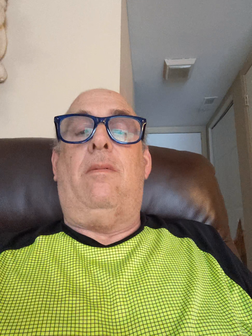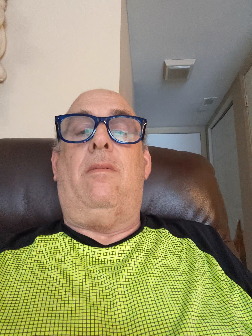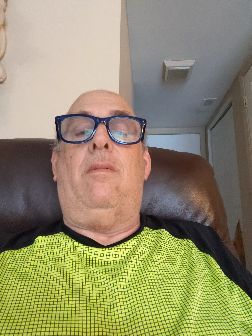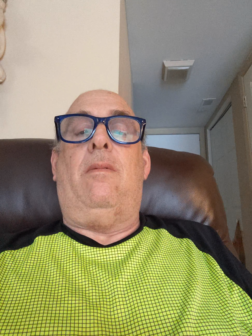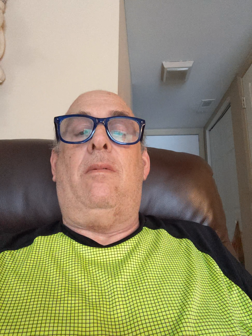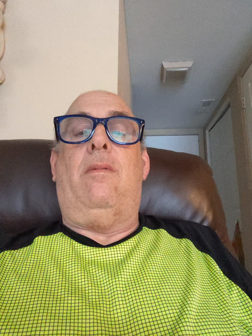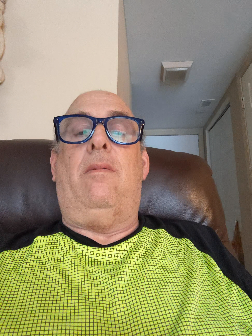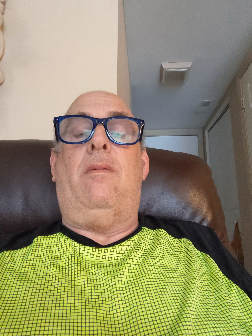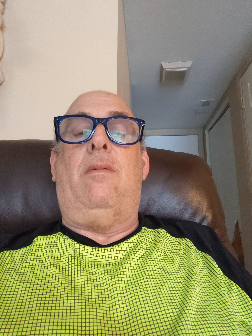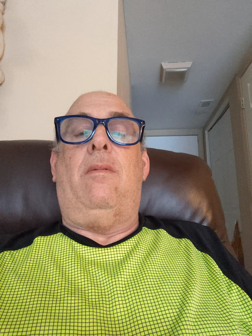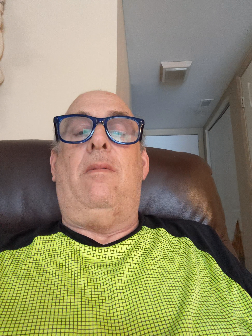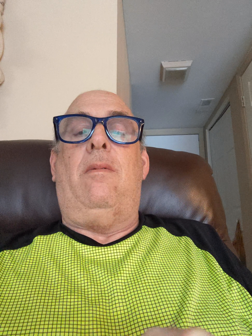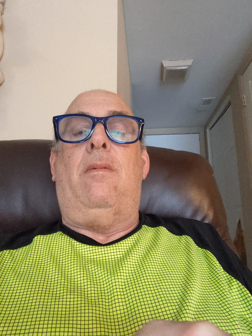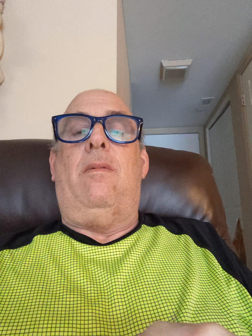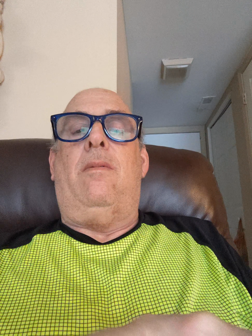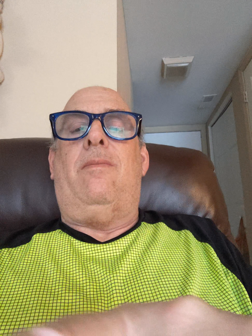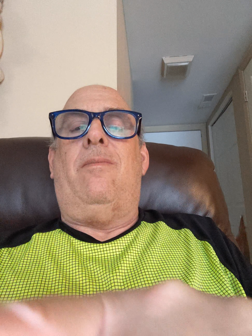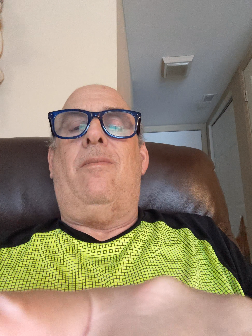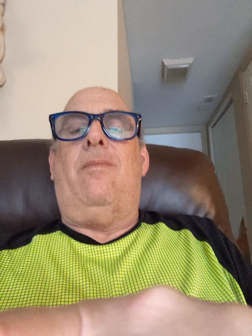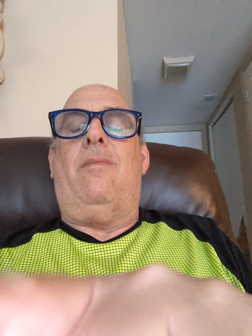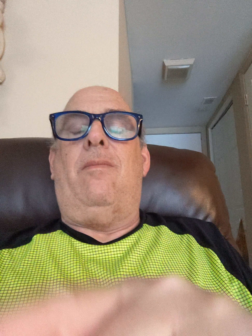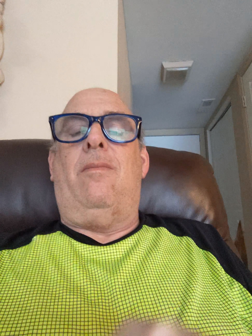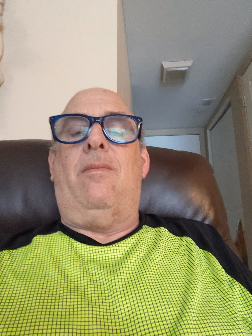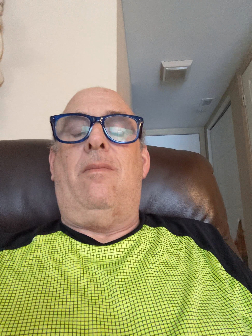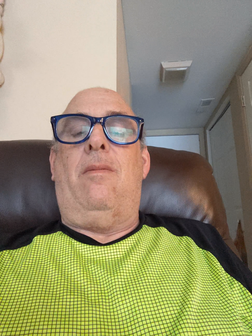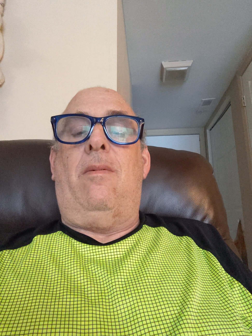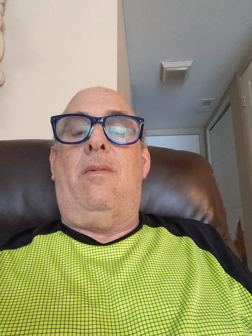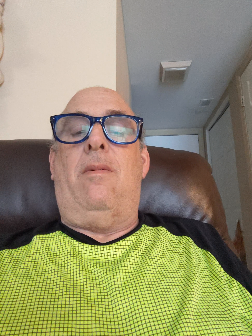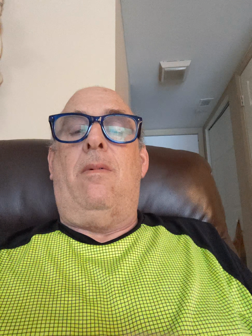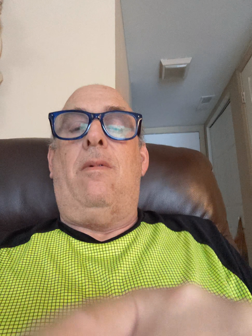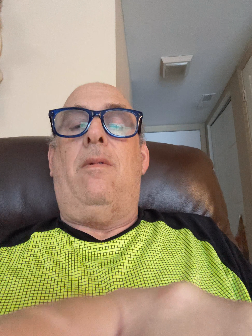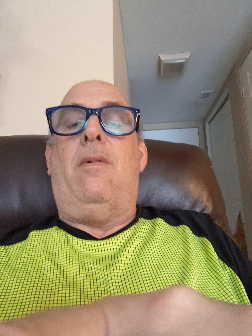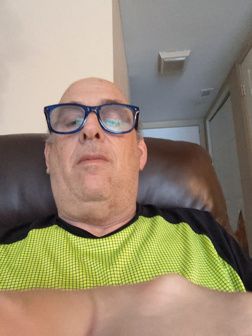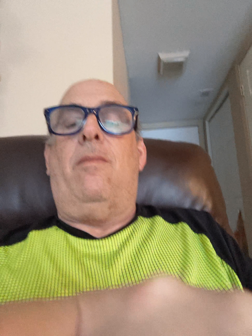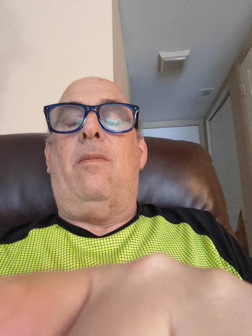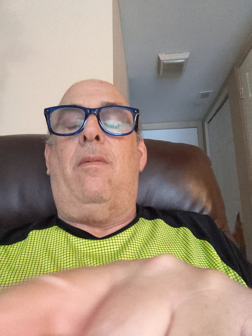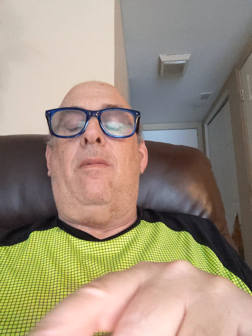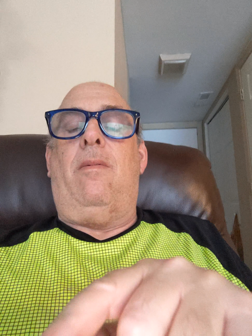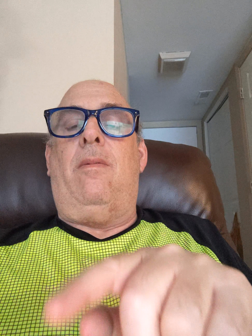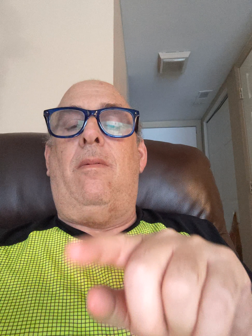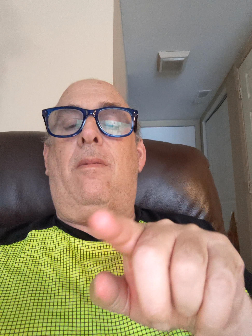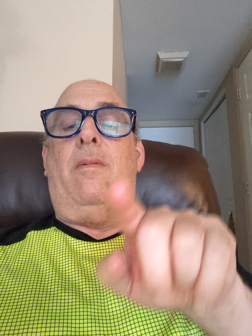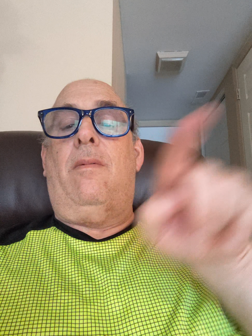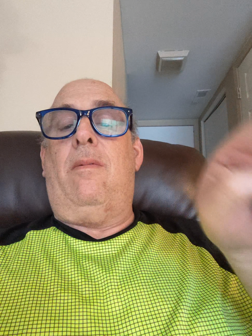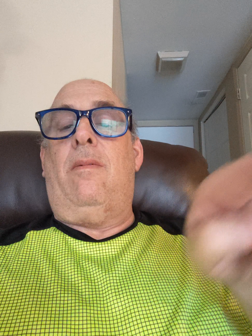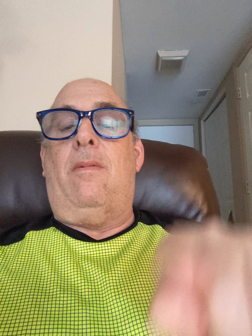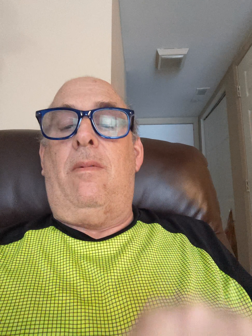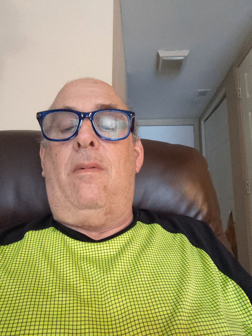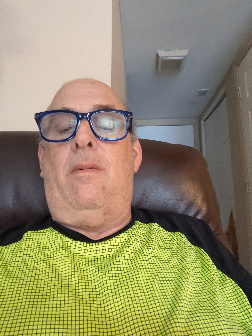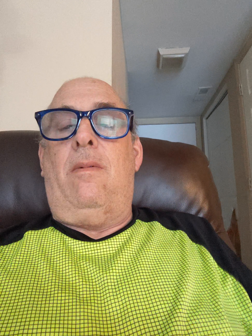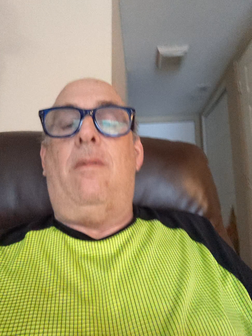he/she/it